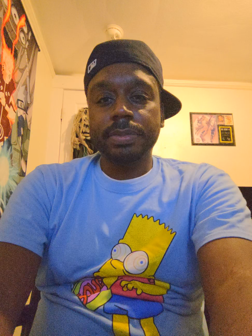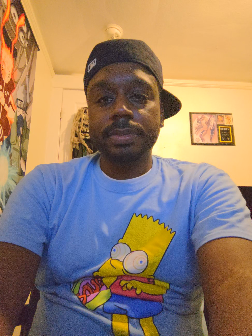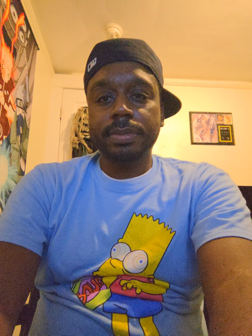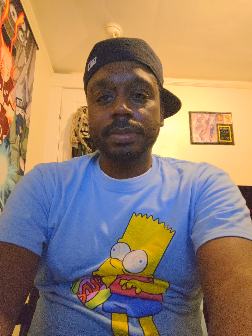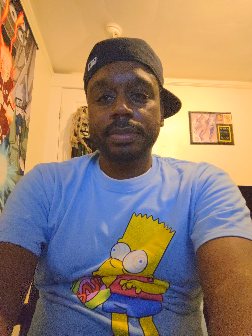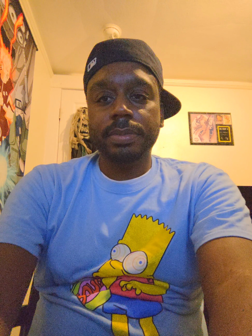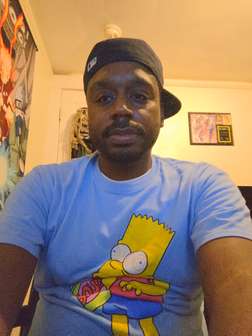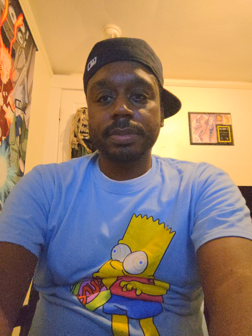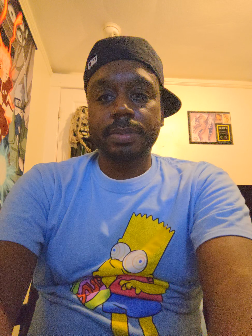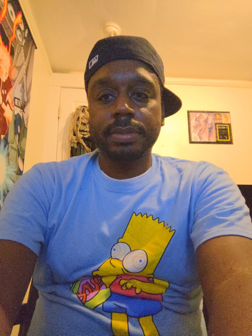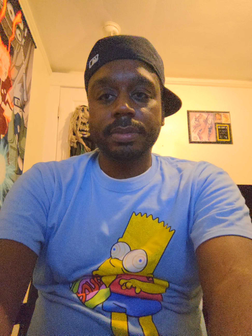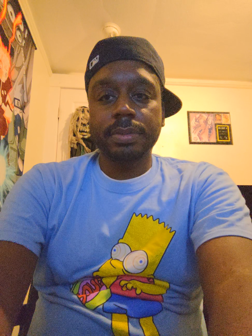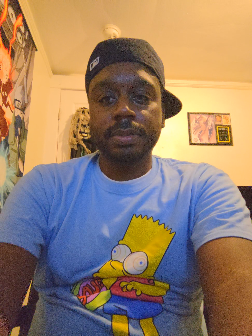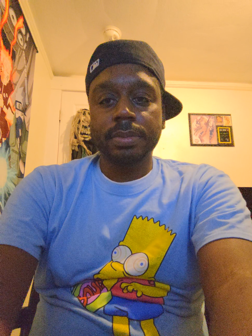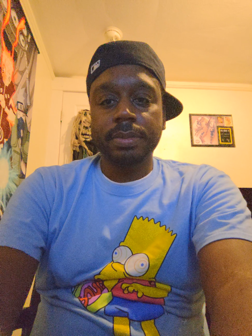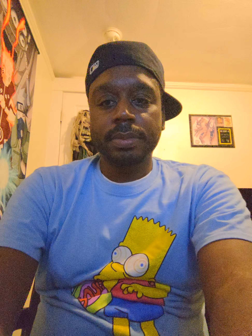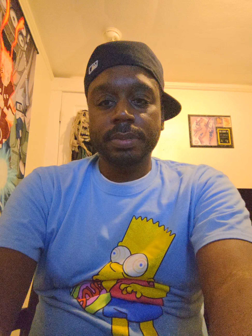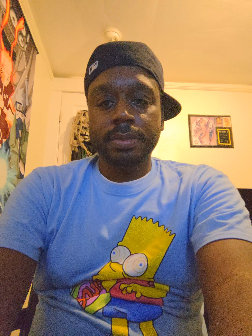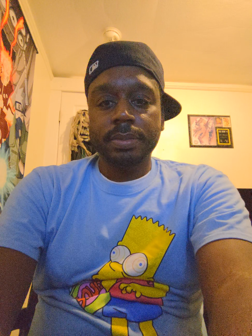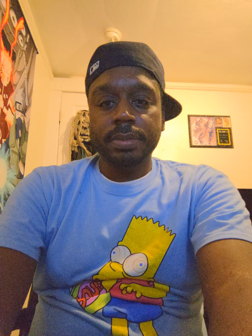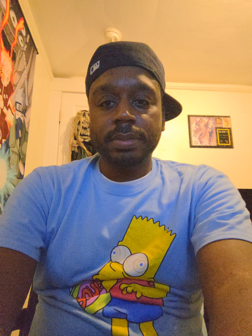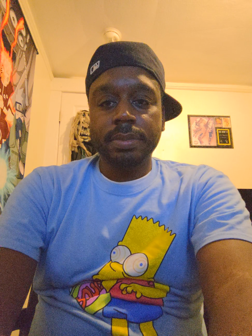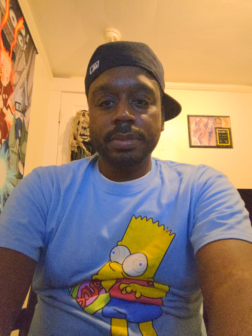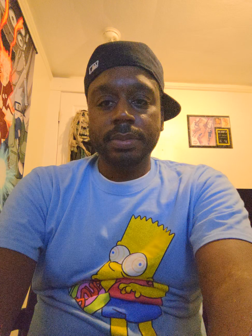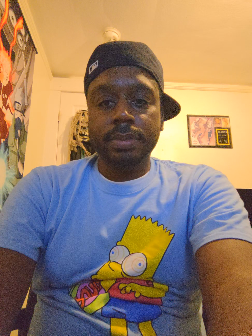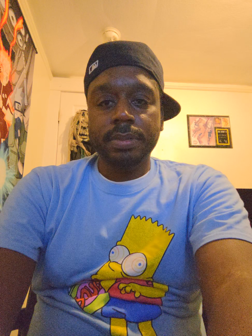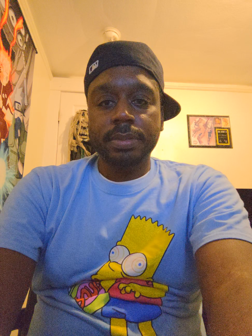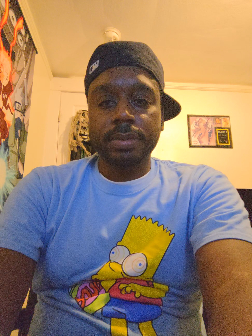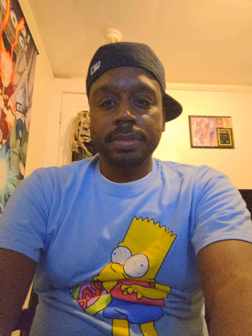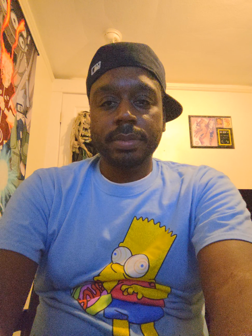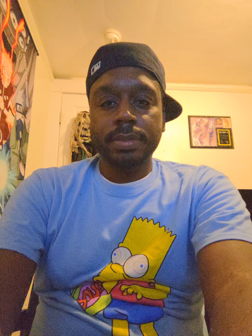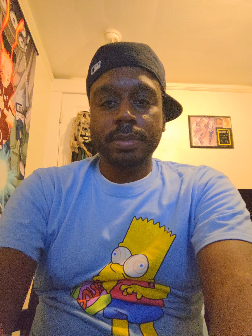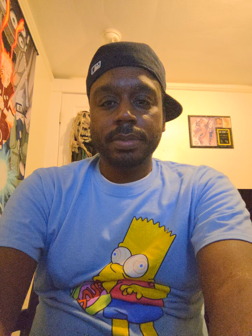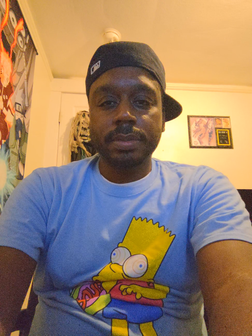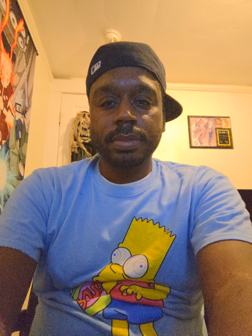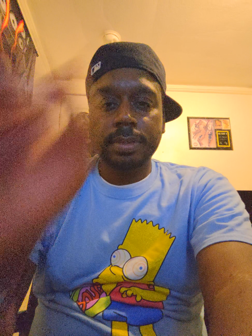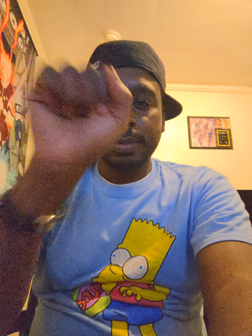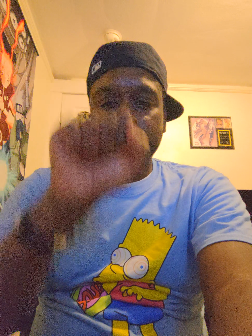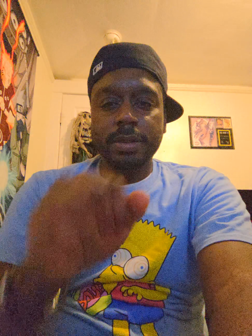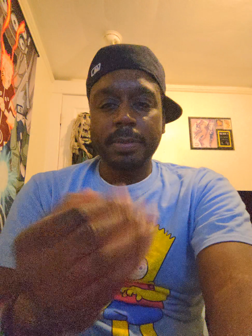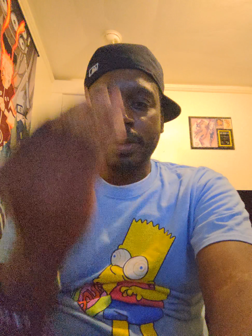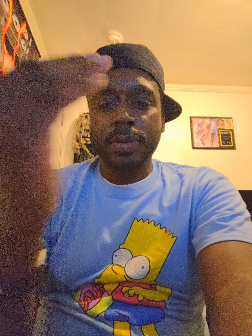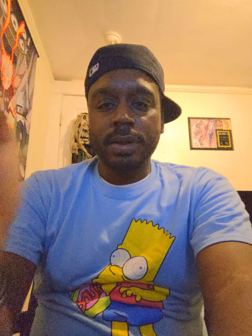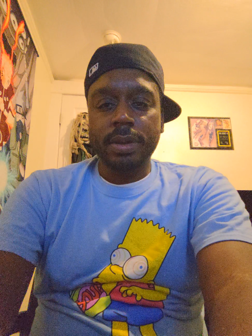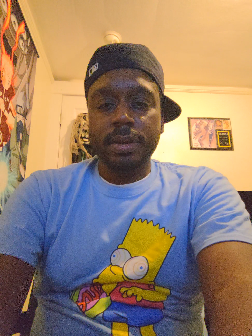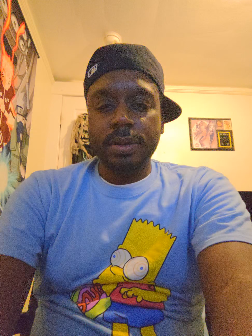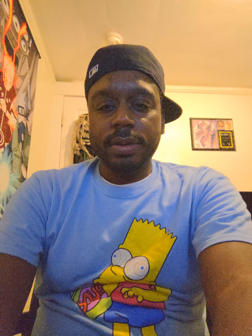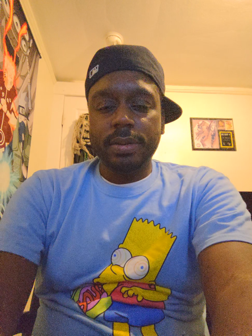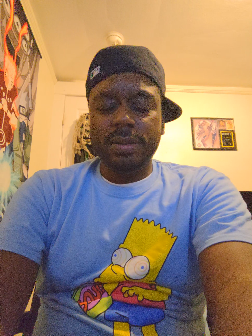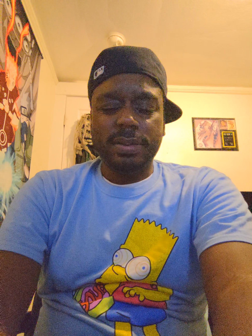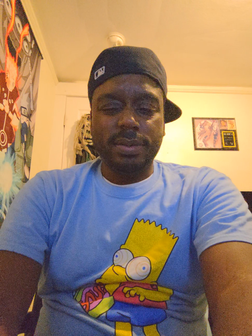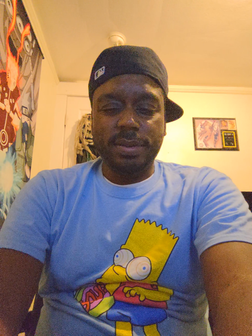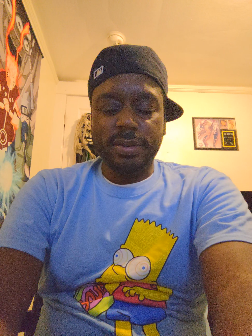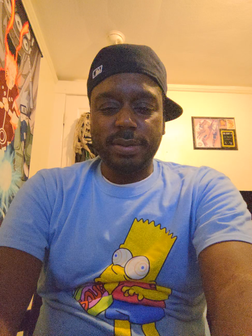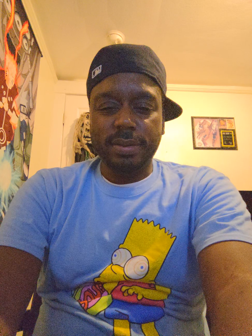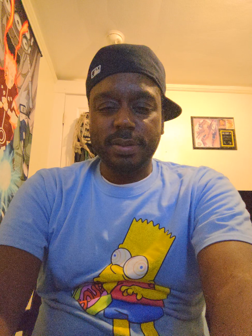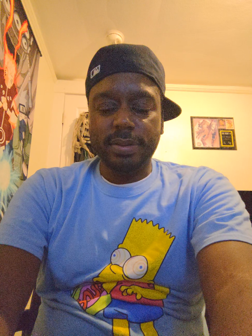mitten